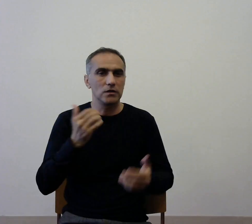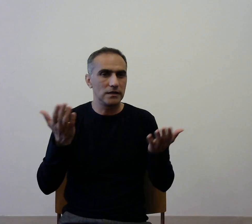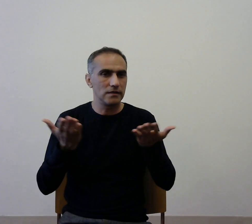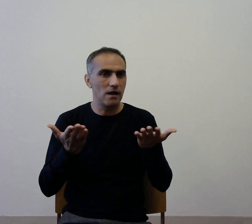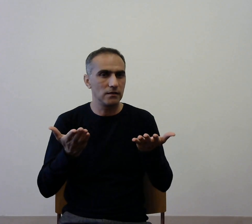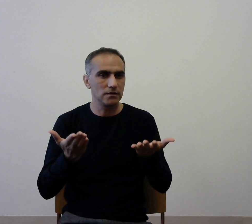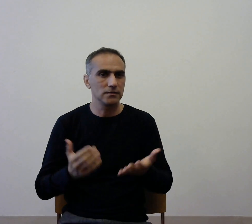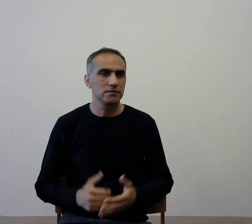nədir